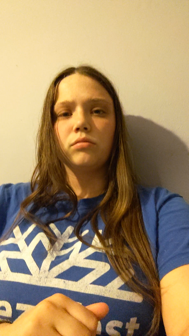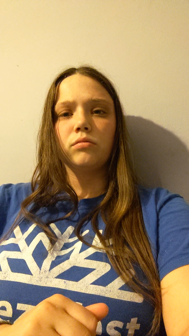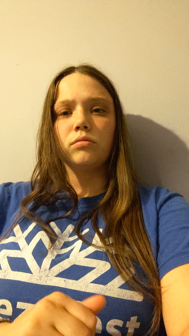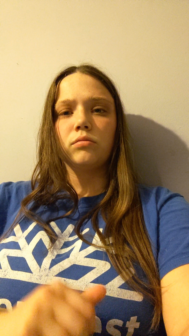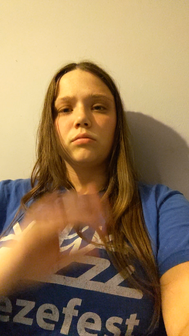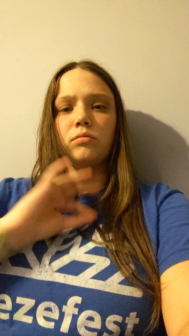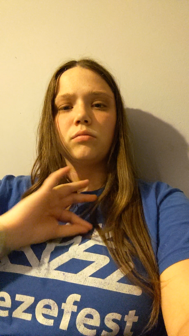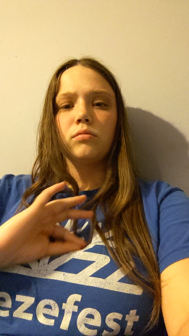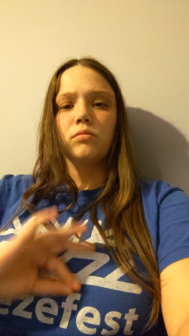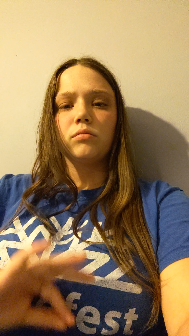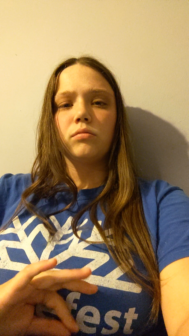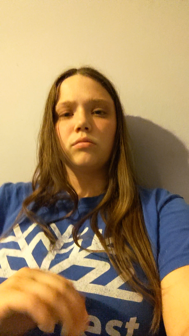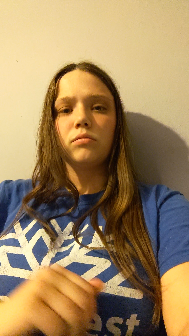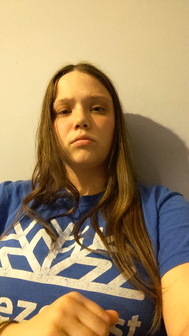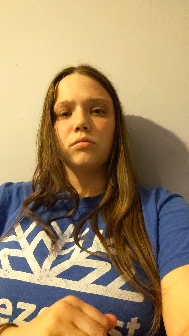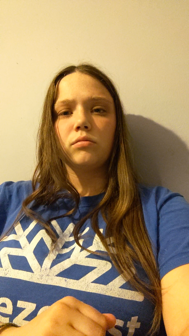button